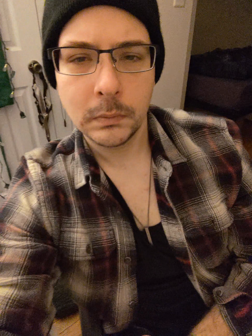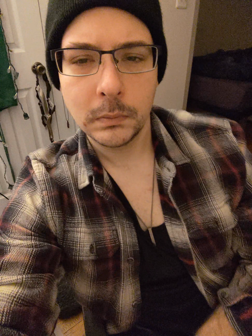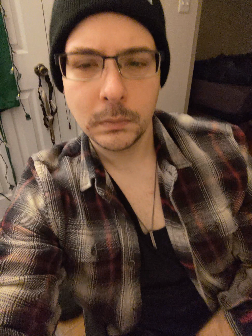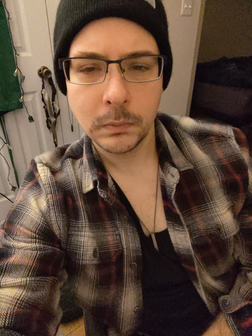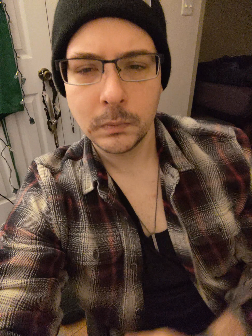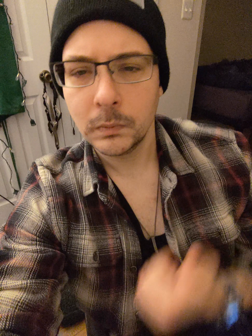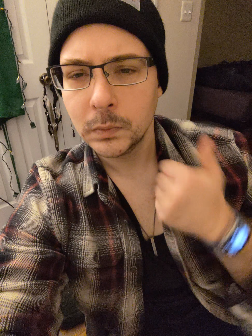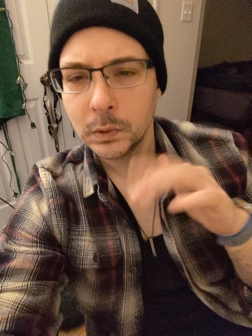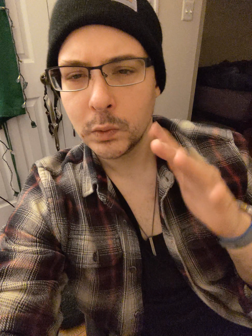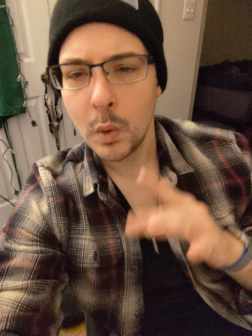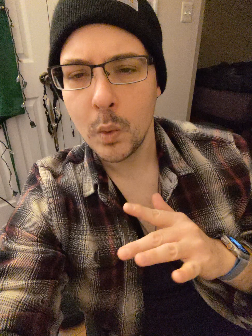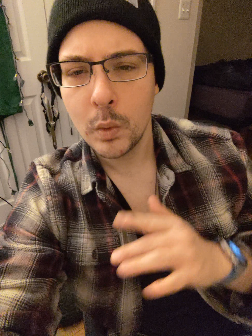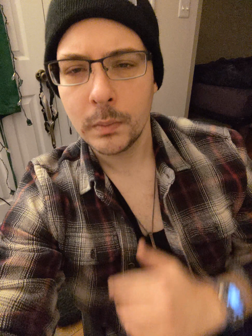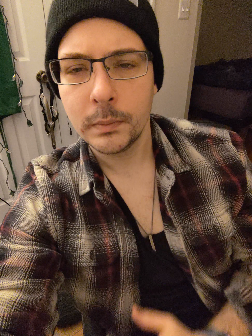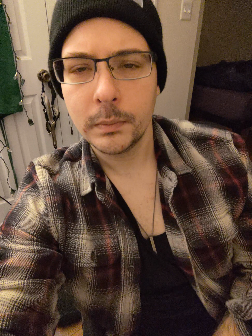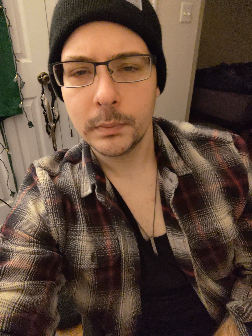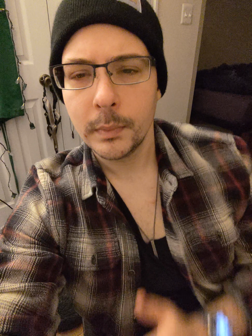snow